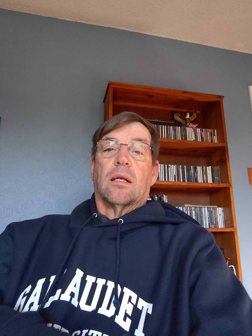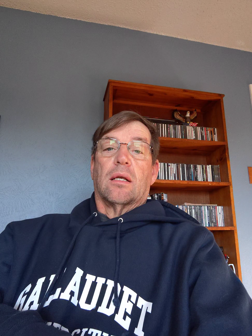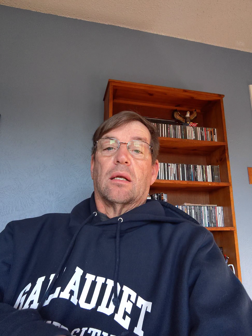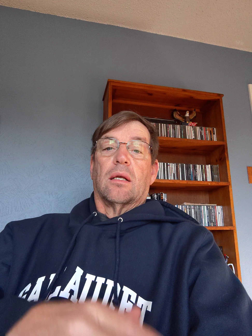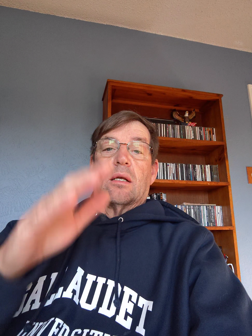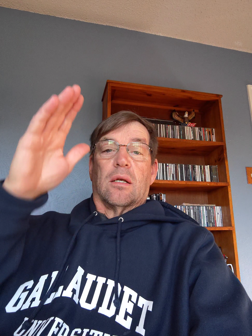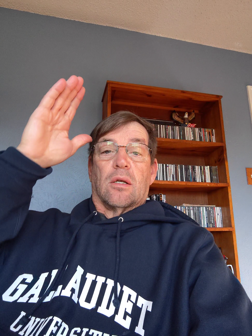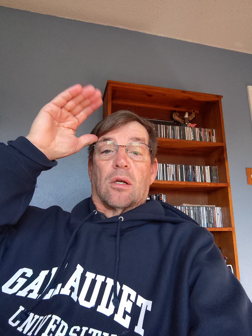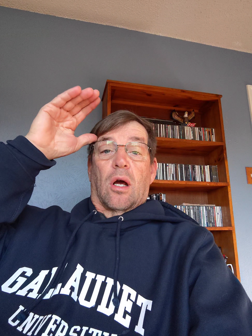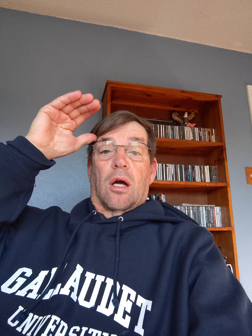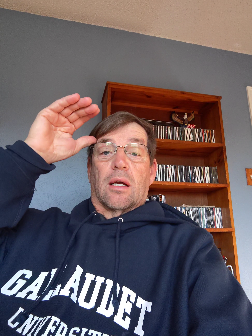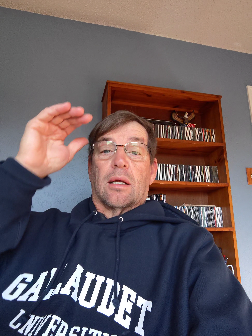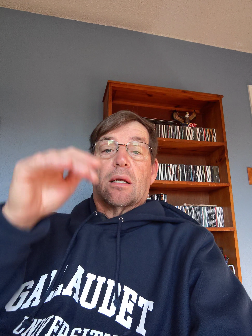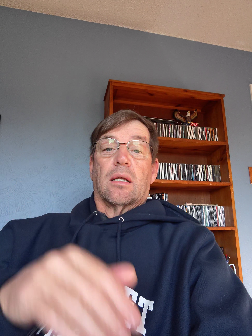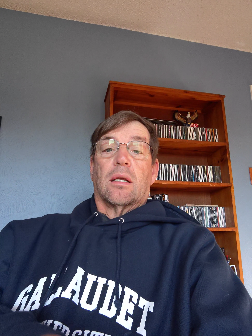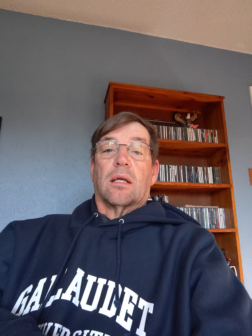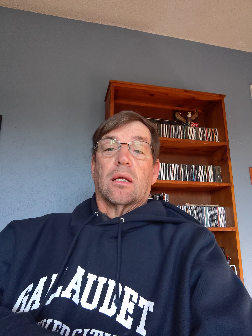donkey